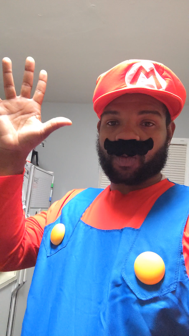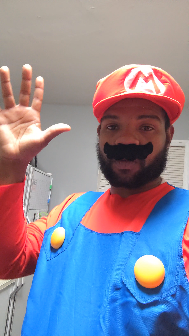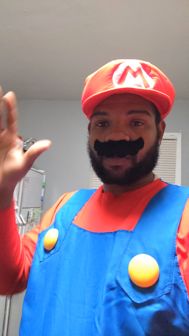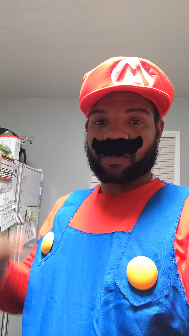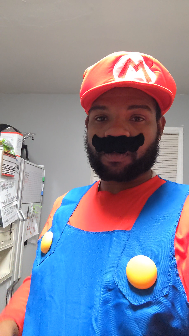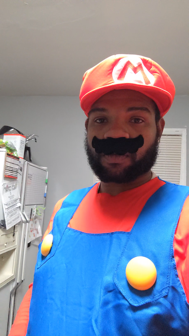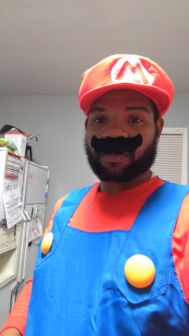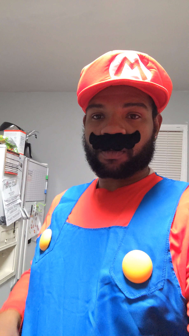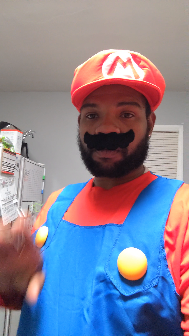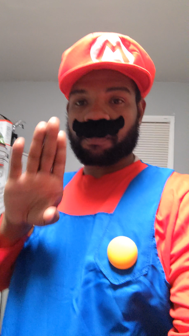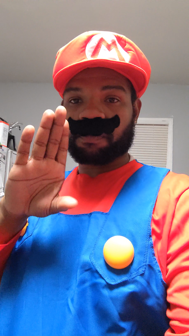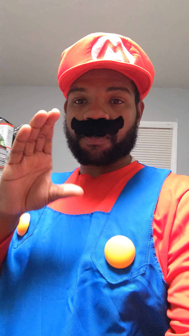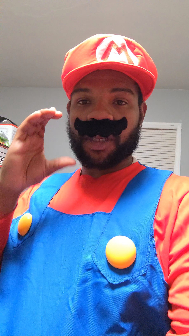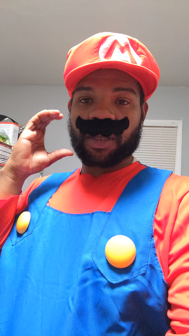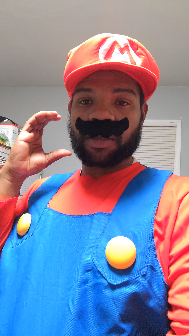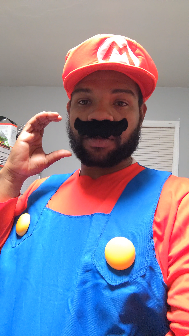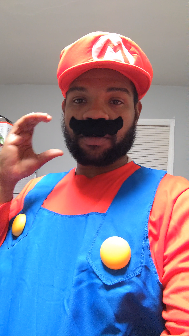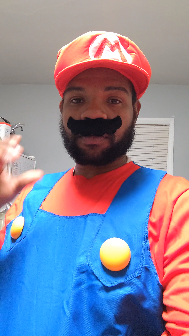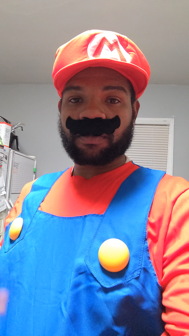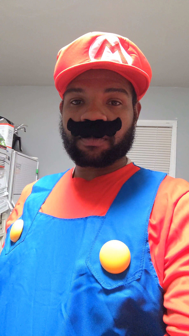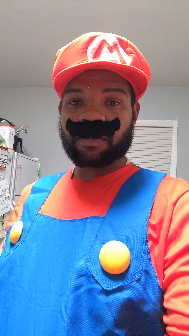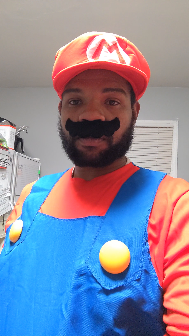bus